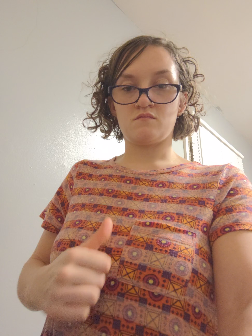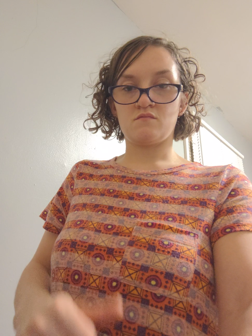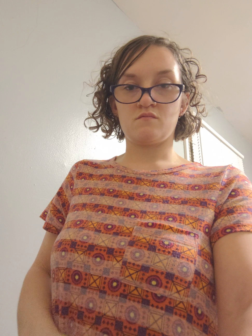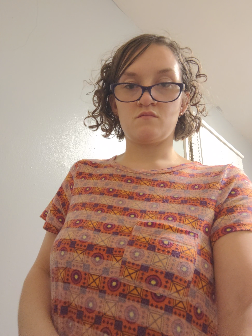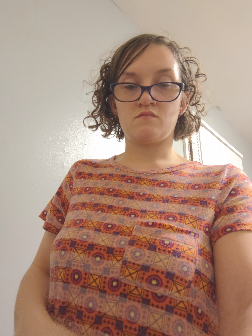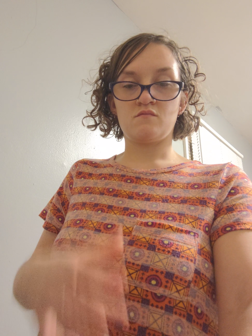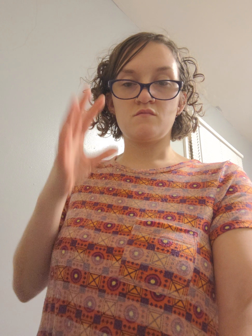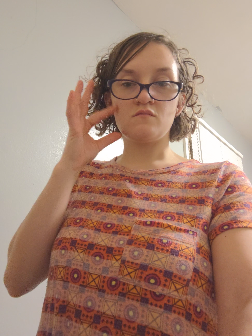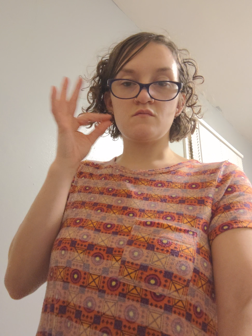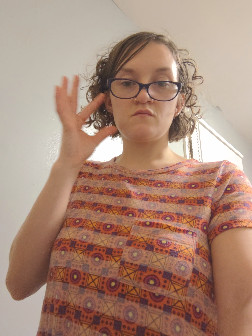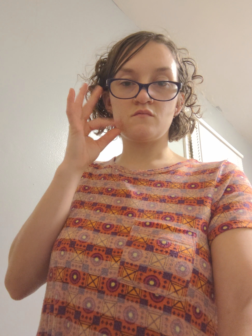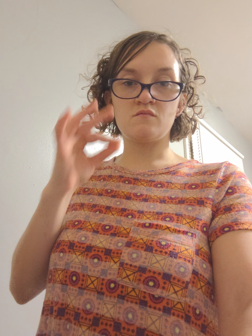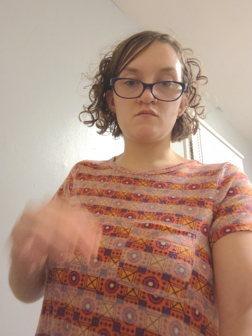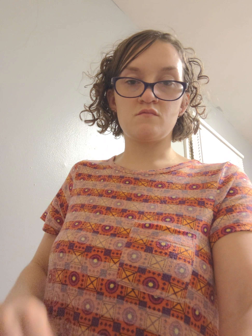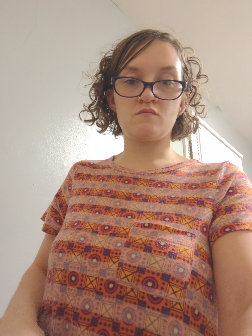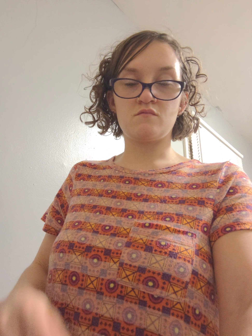cat